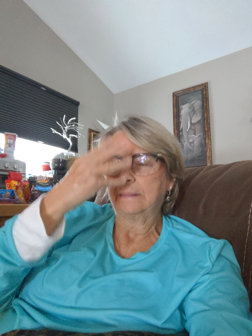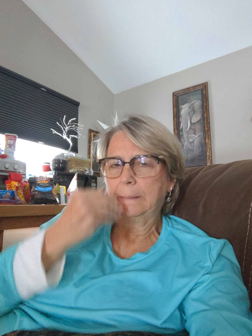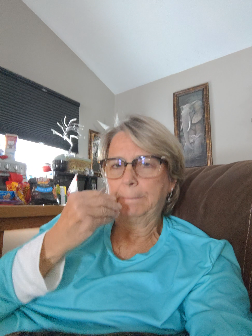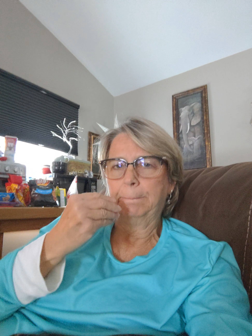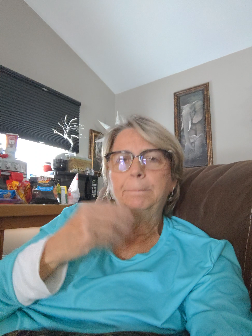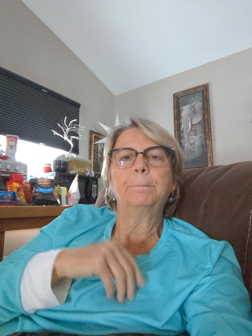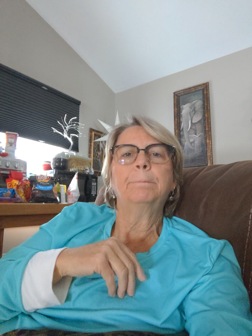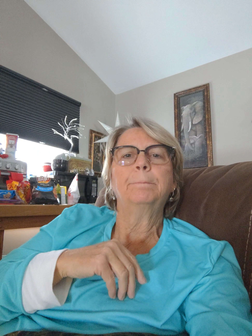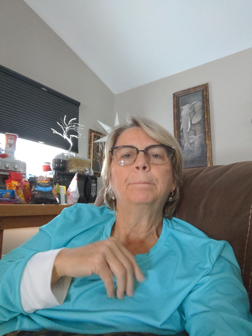sleep